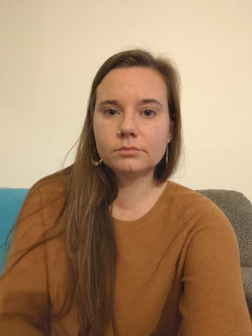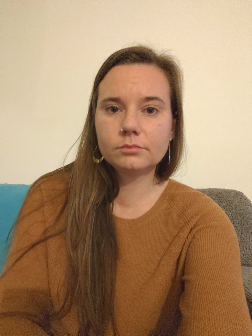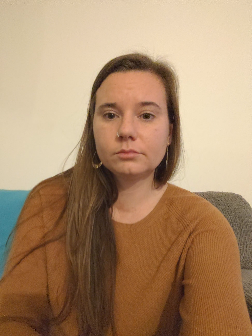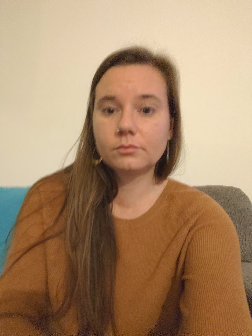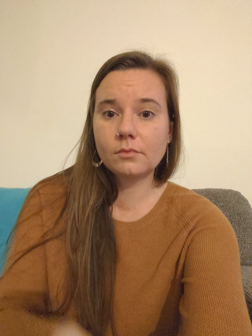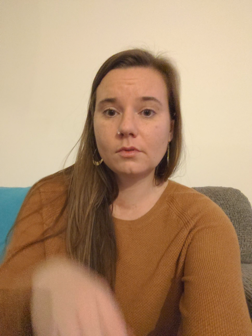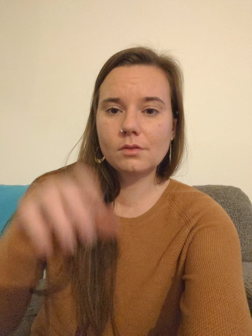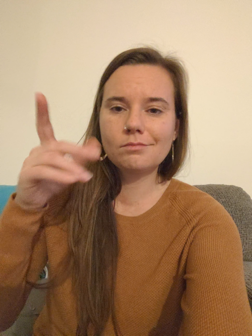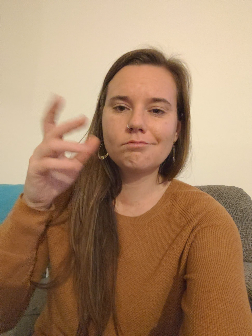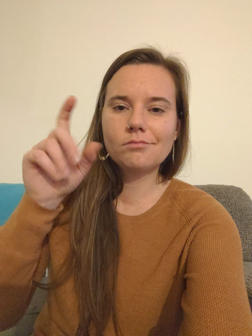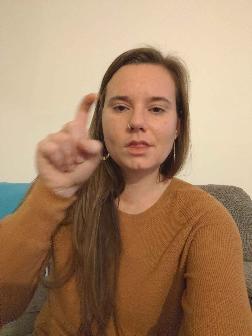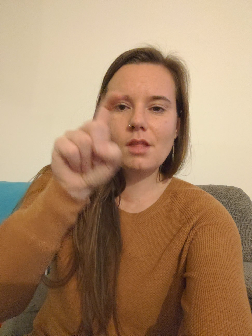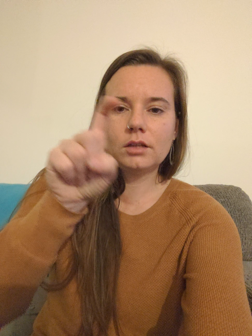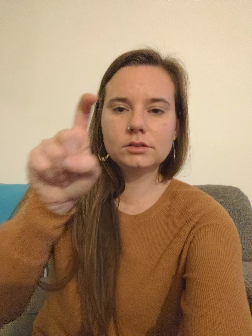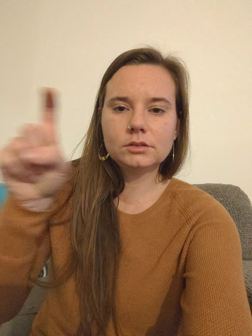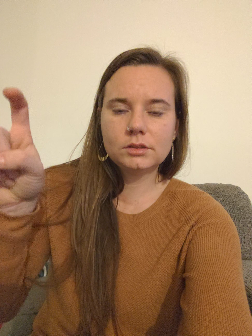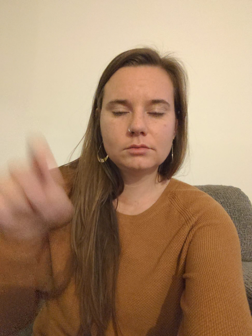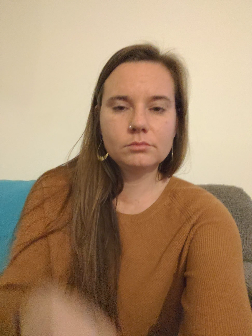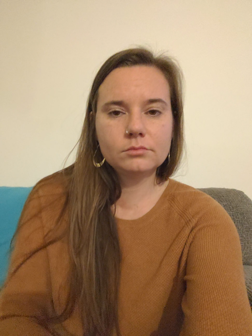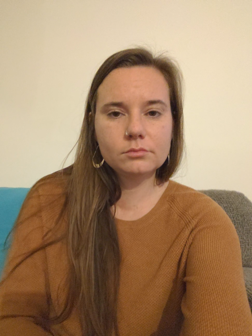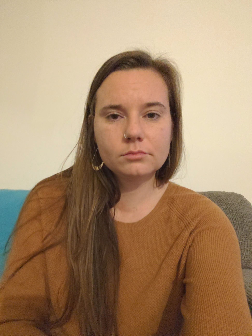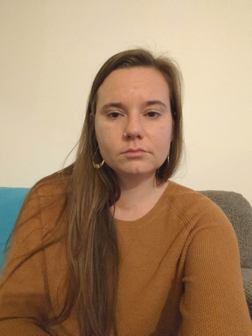closet